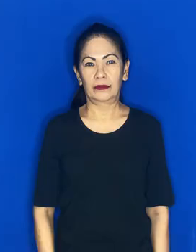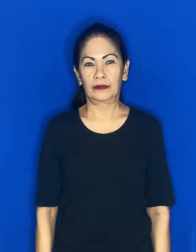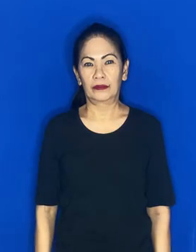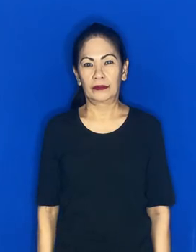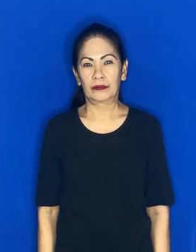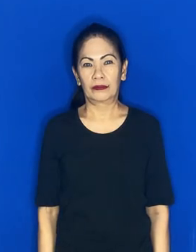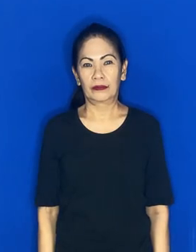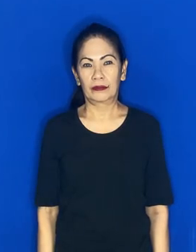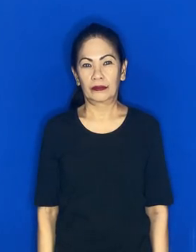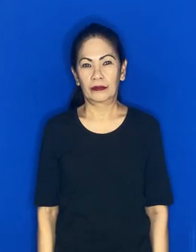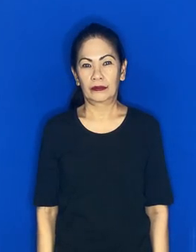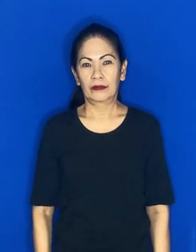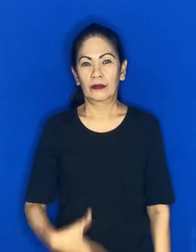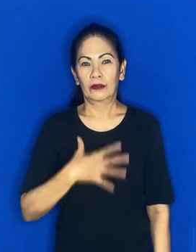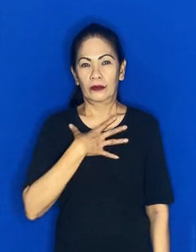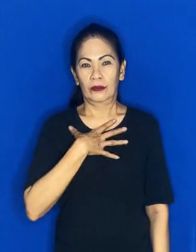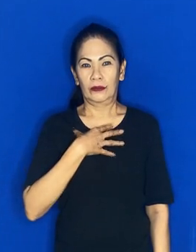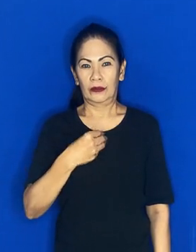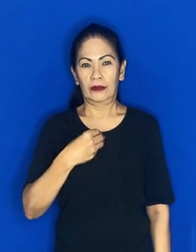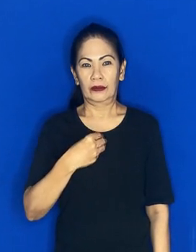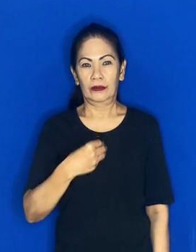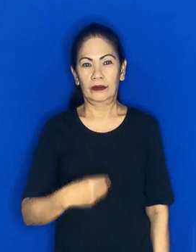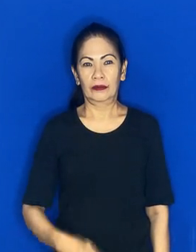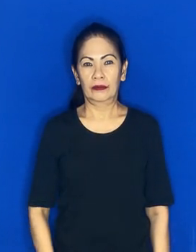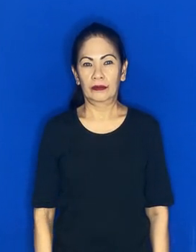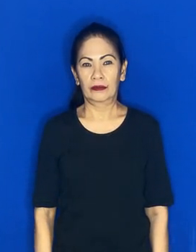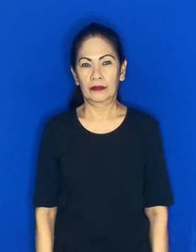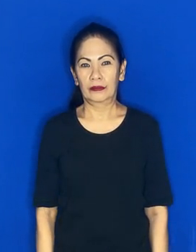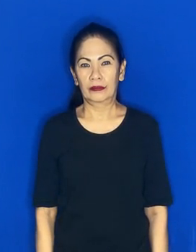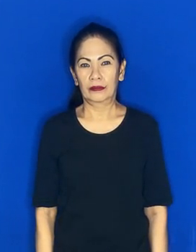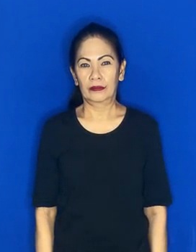white